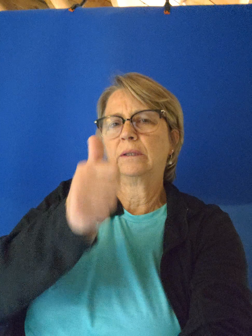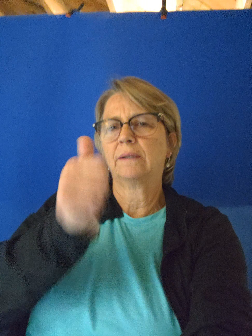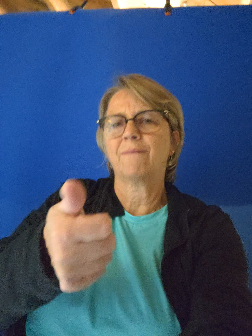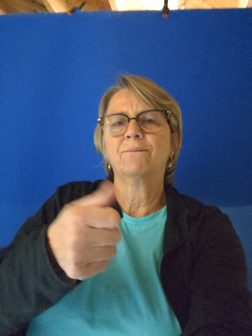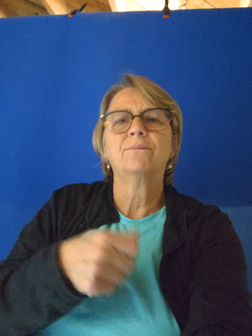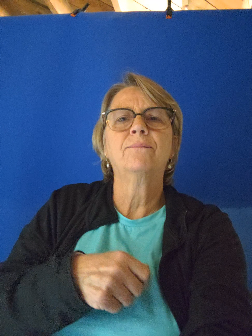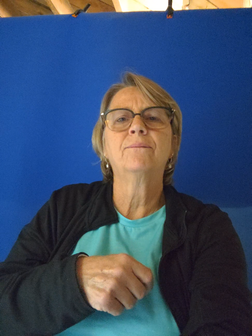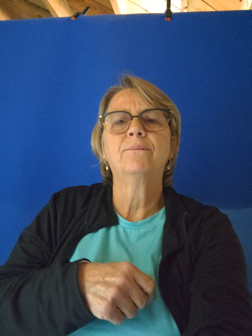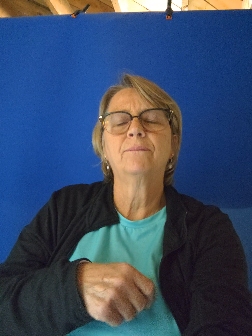yourself